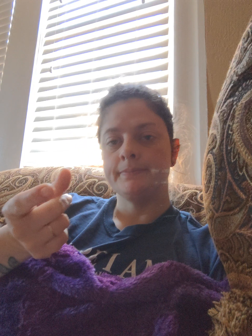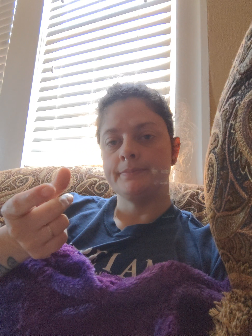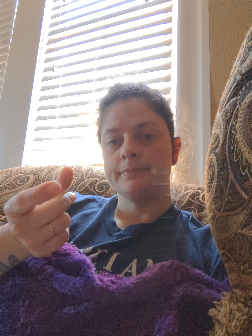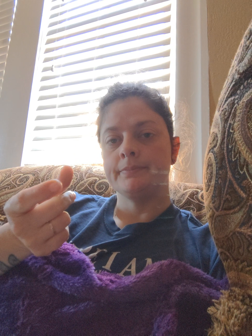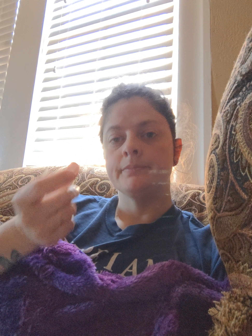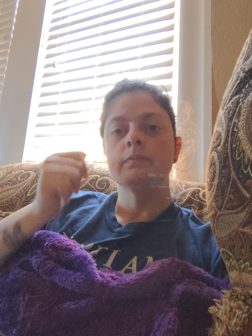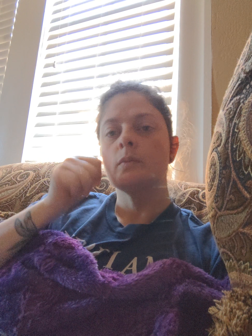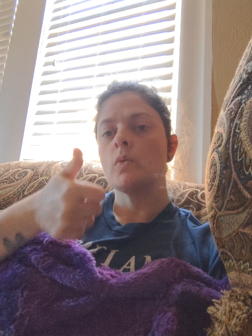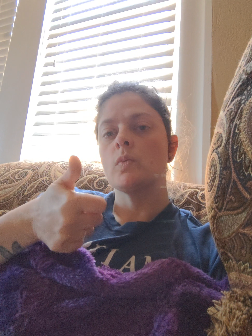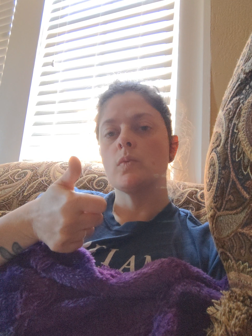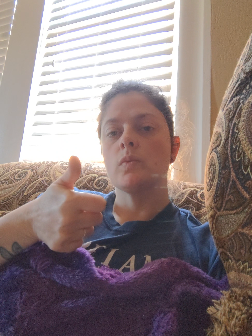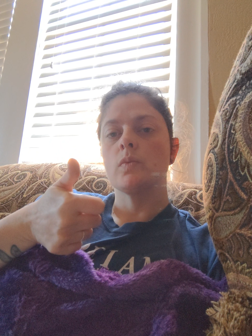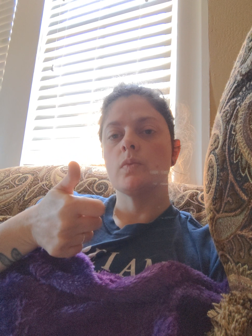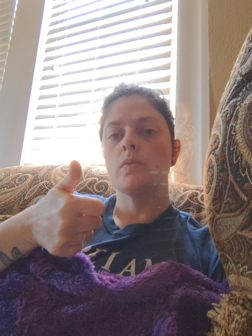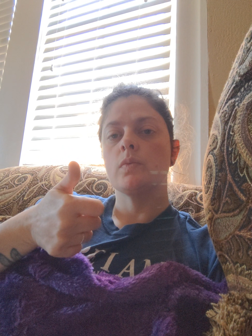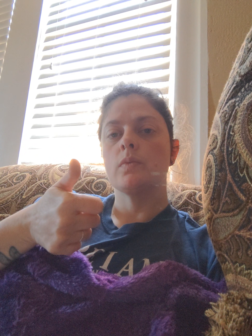tomorrow